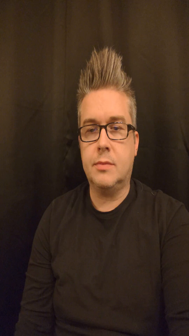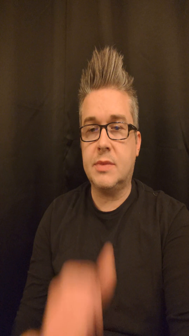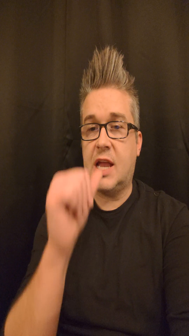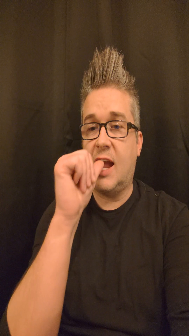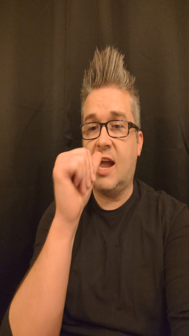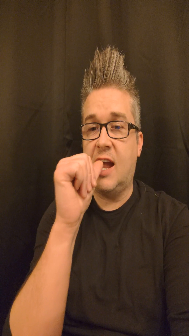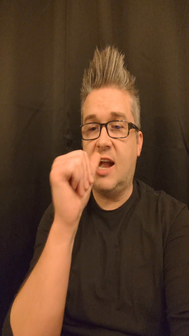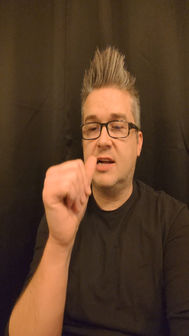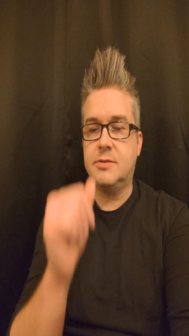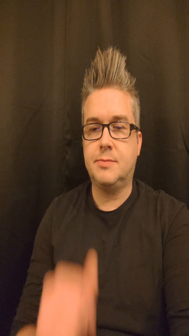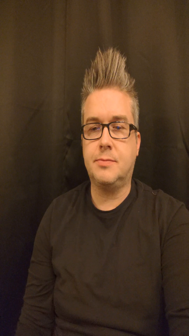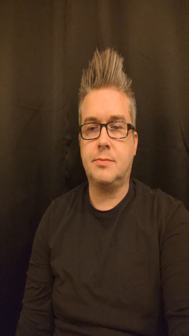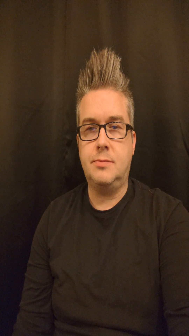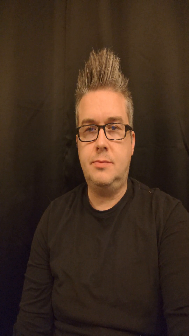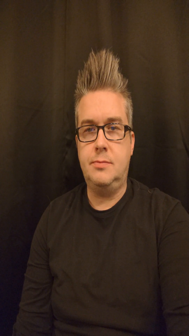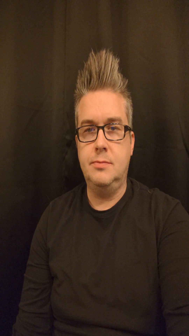nuts